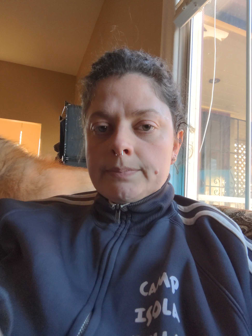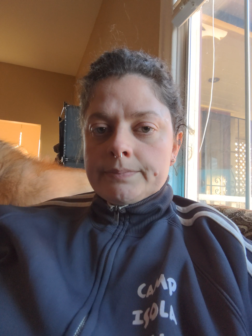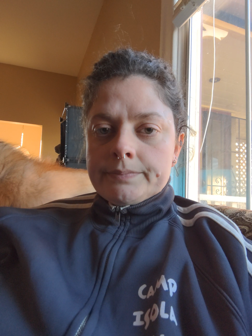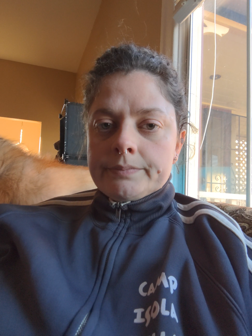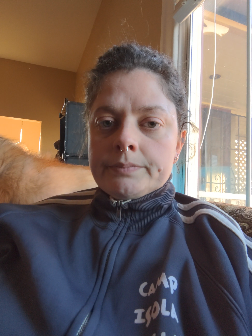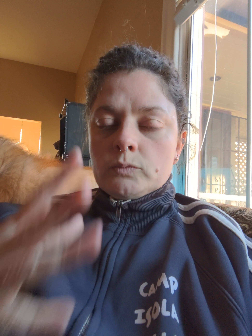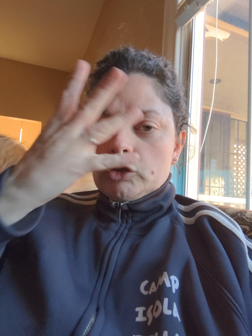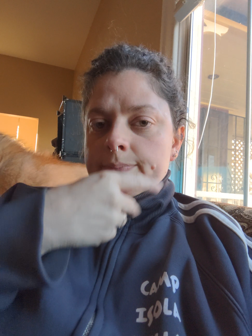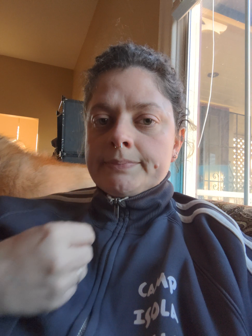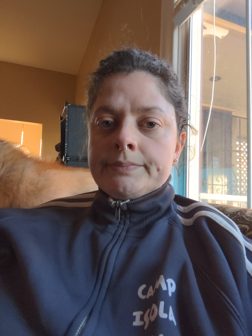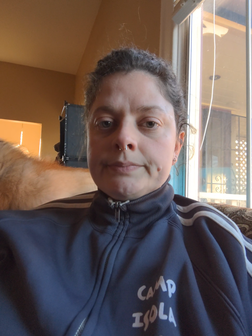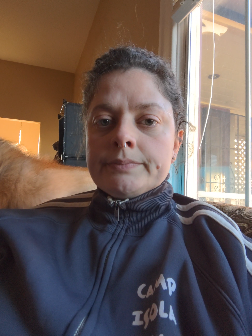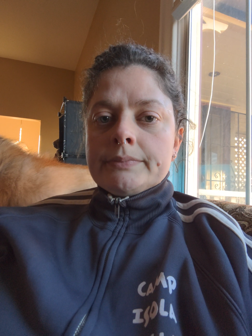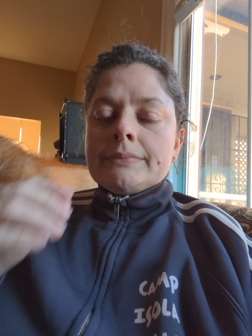pretty